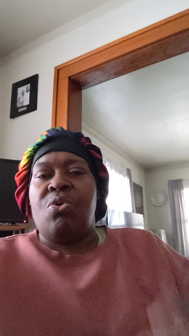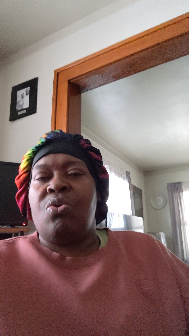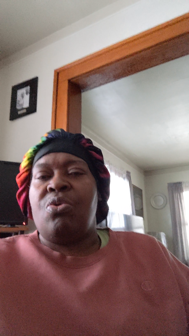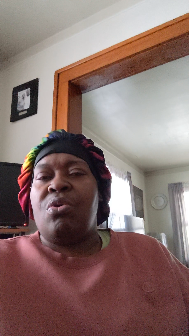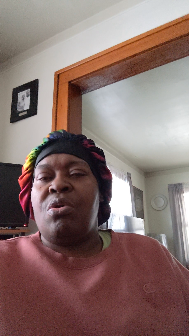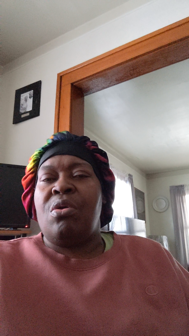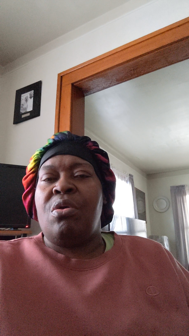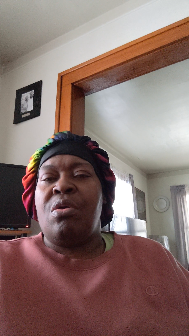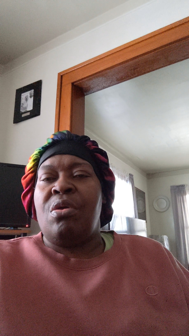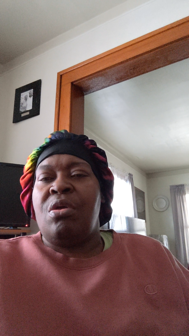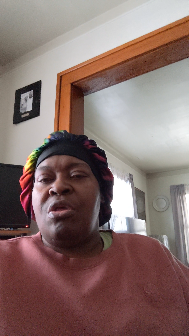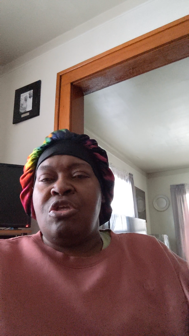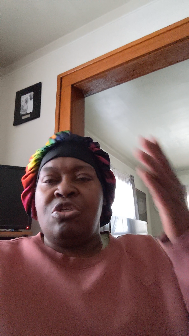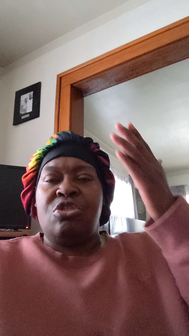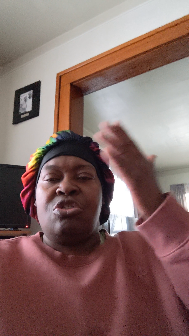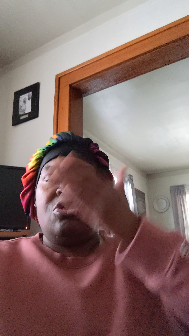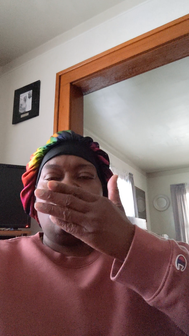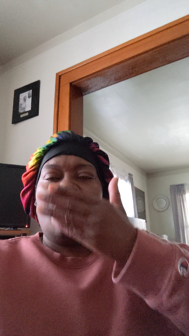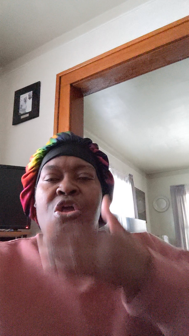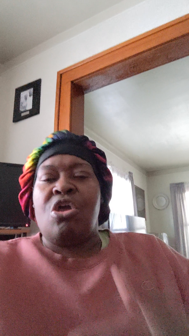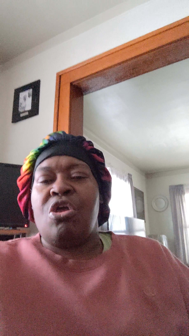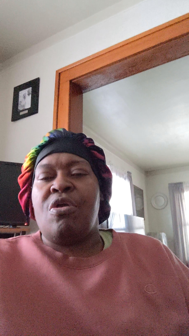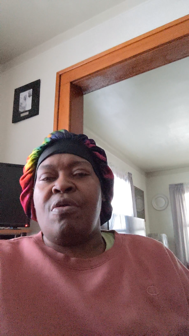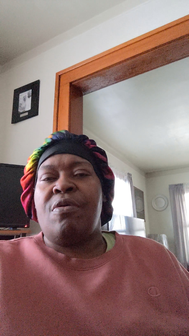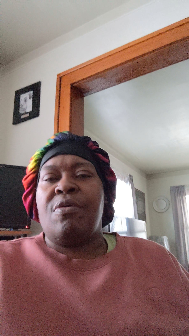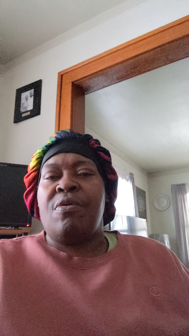dark